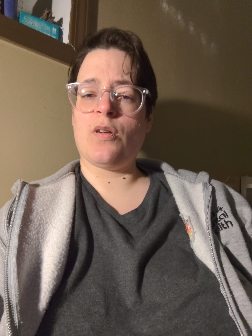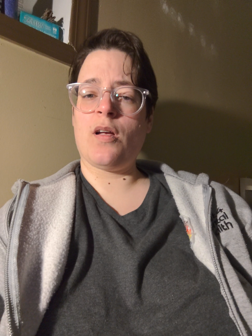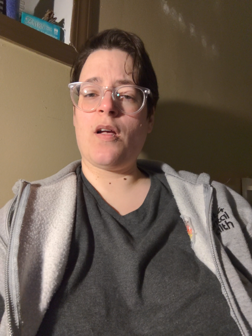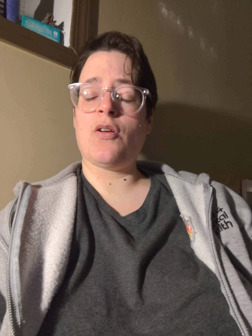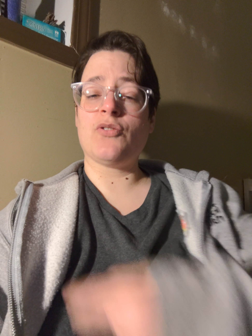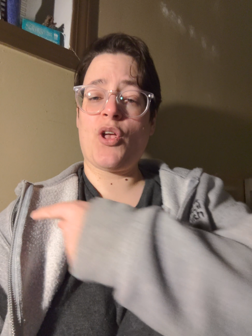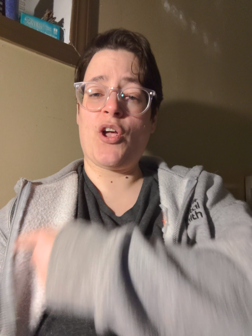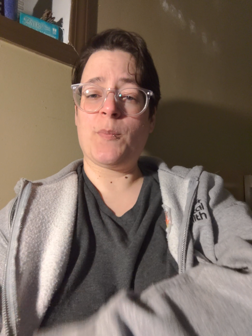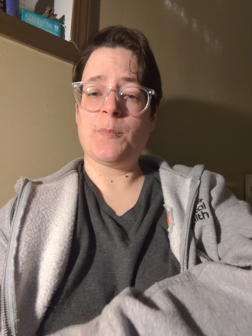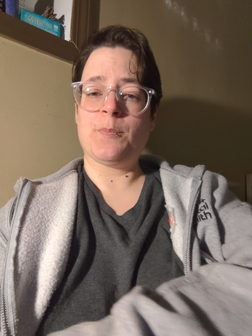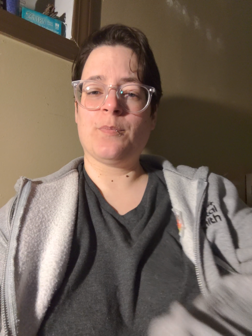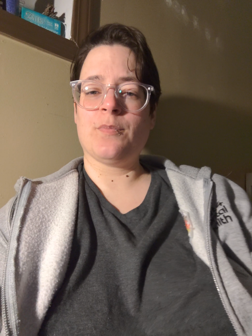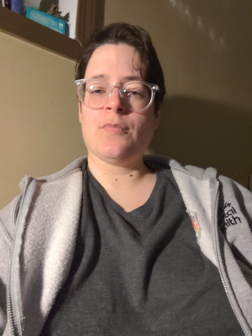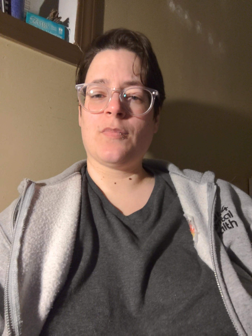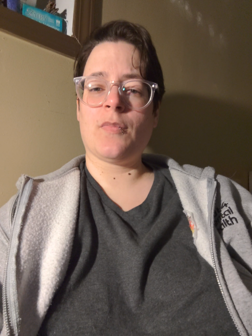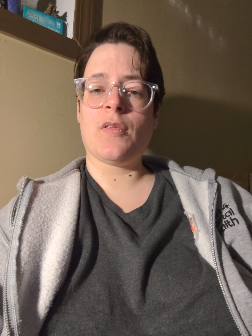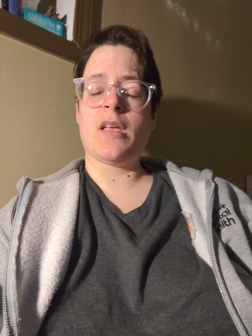arm